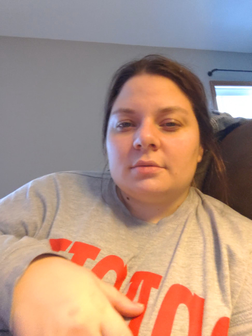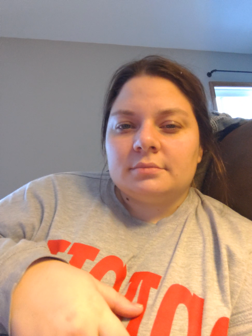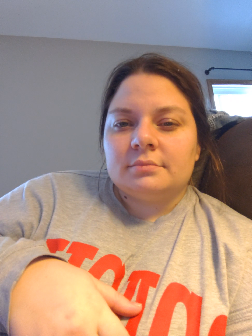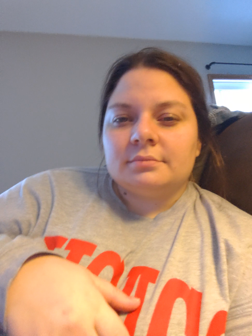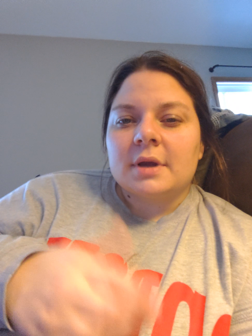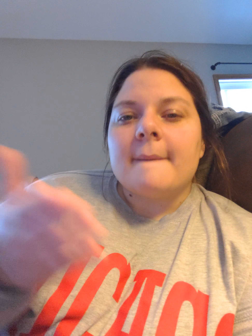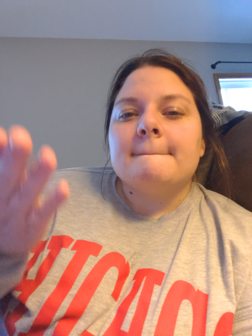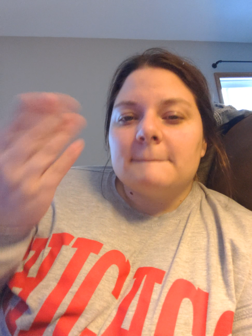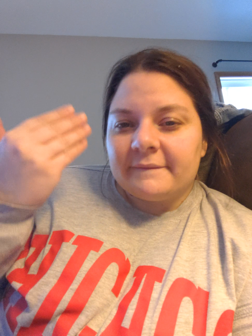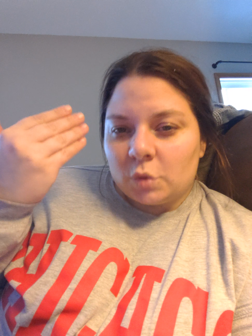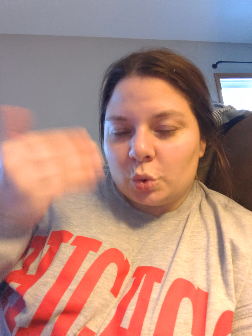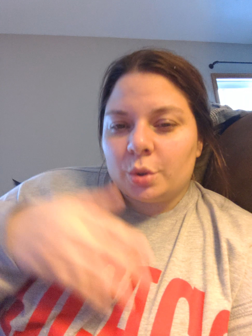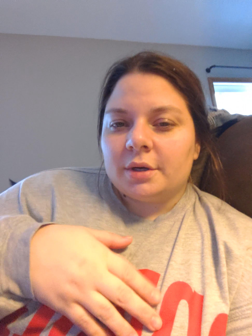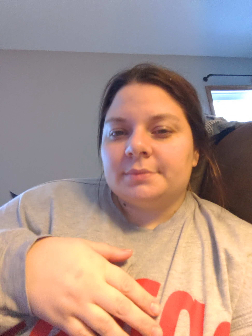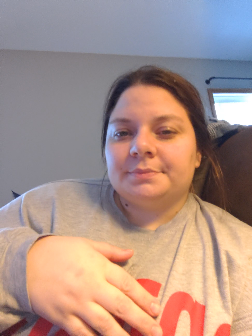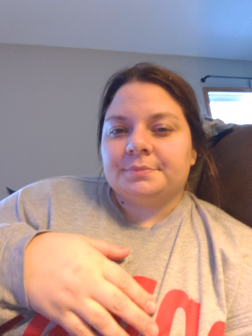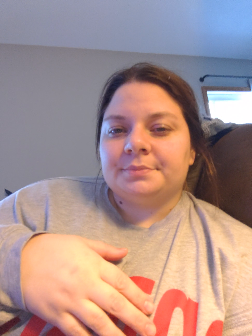before